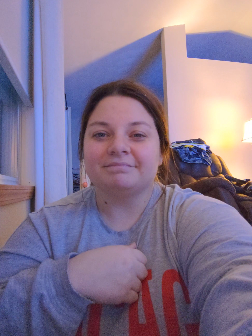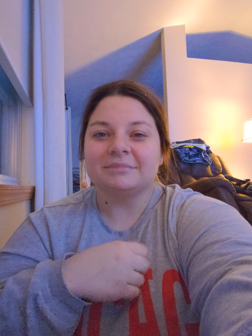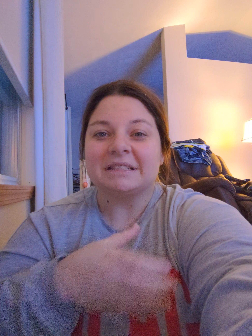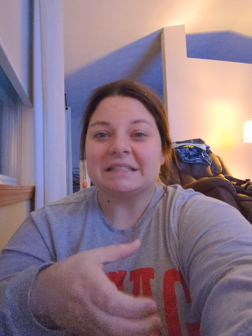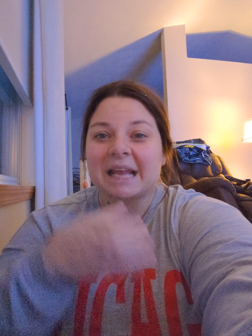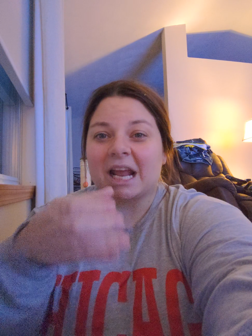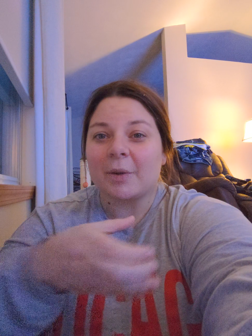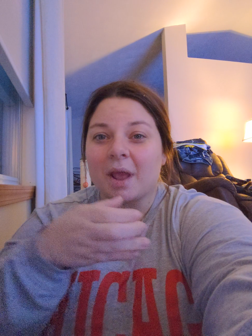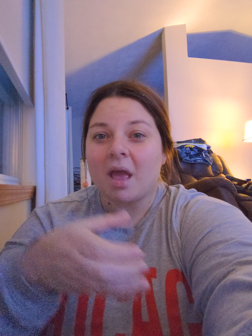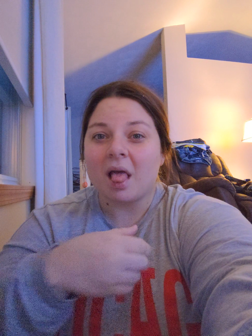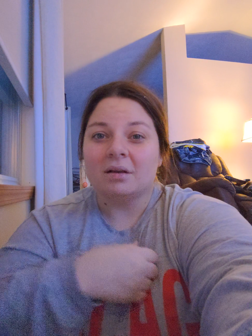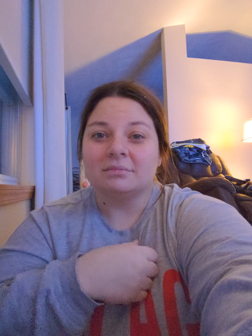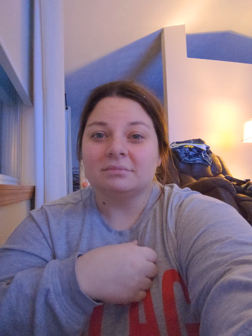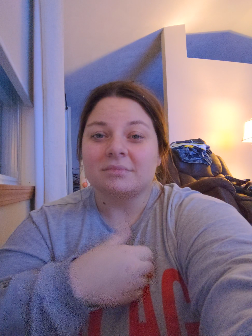cereal